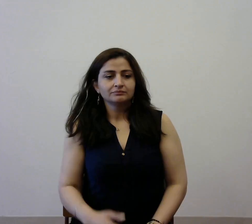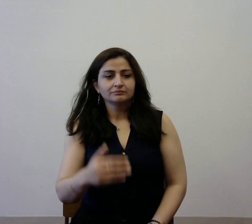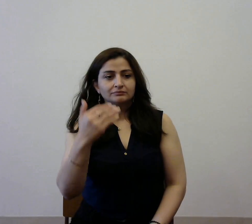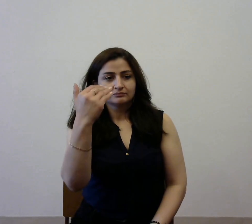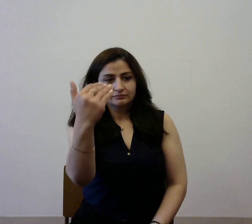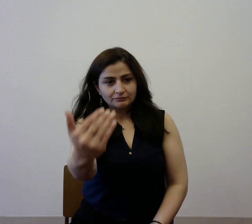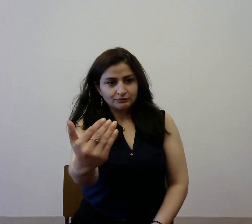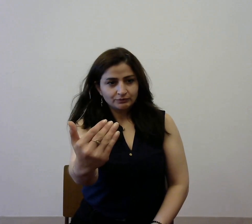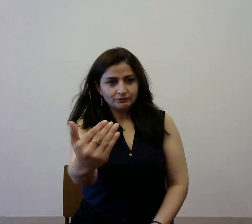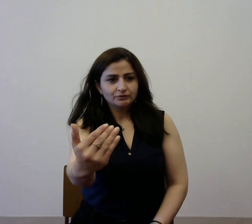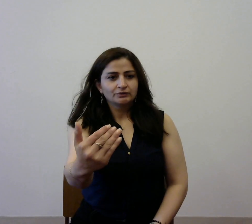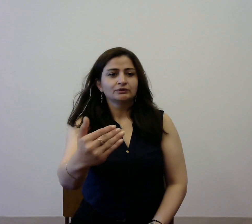siz